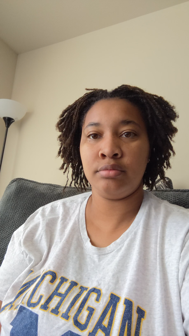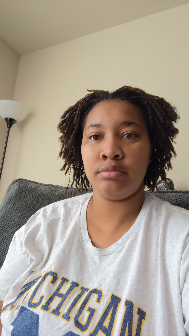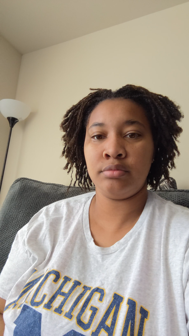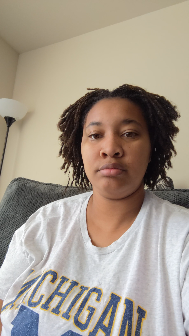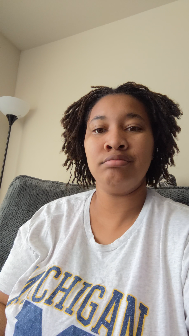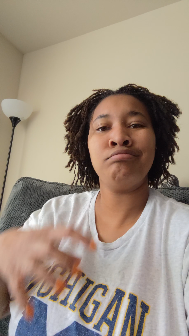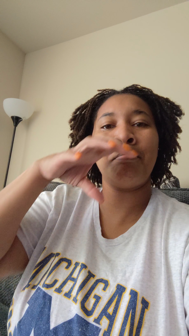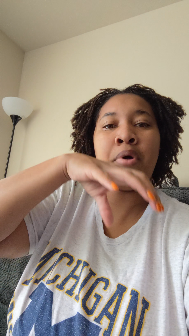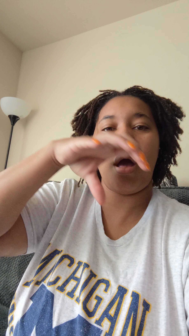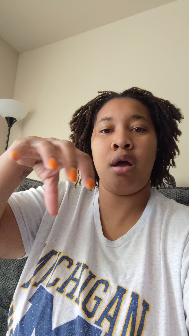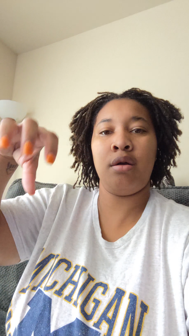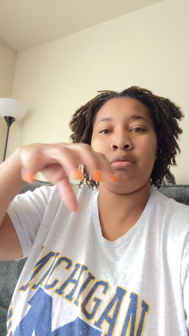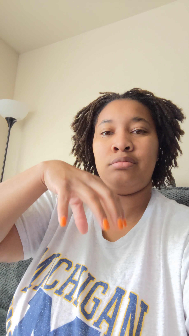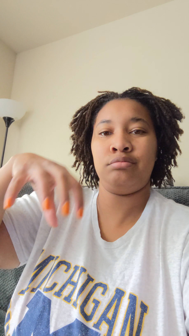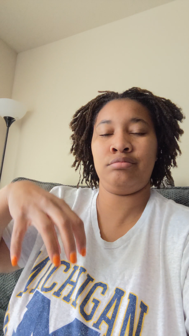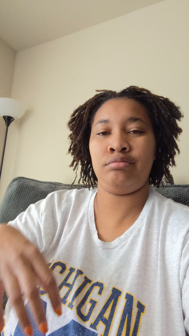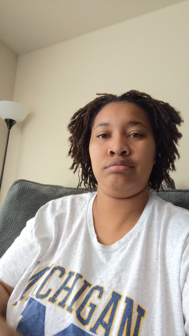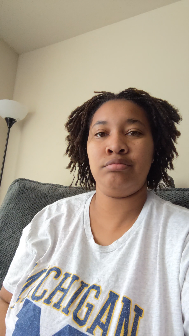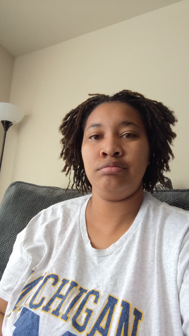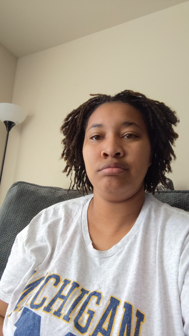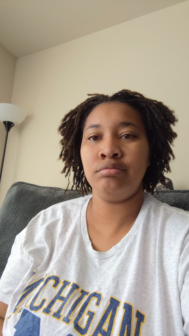block